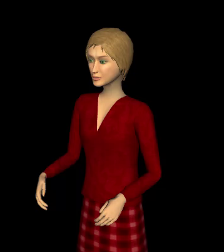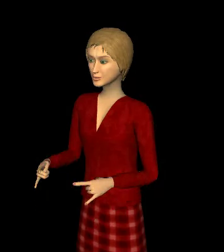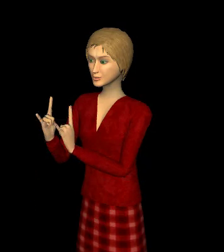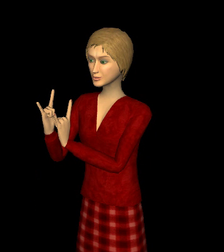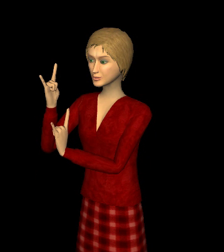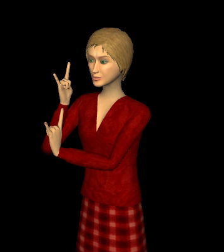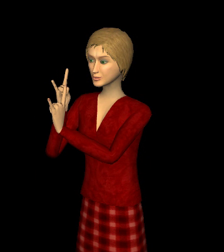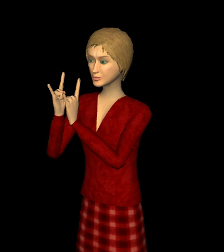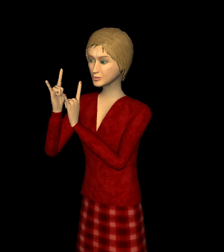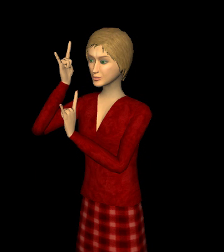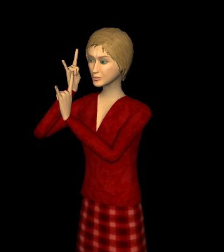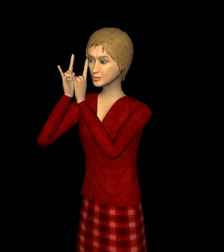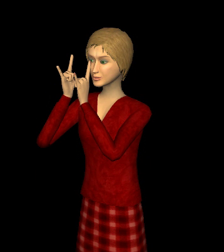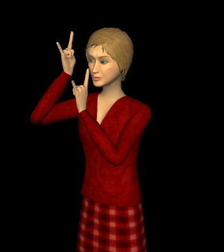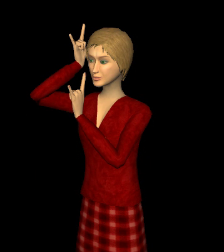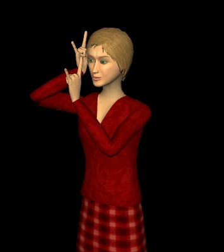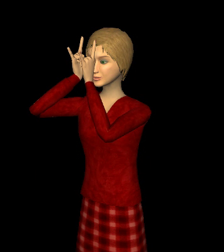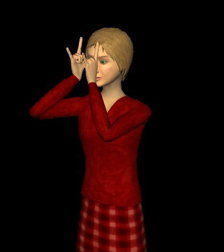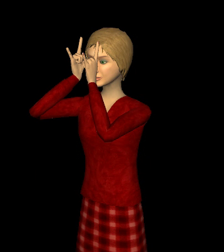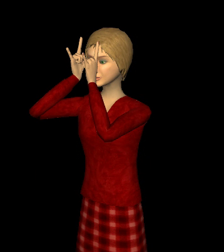قصة